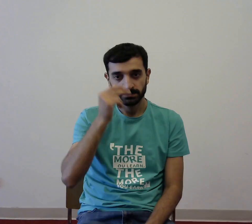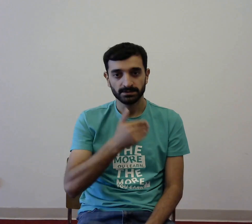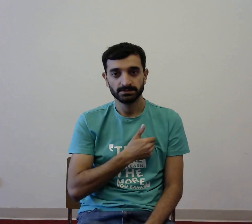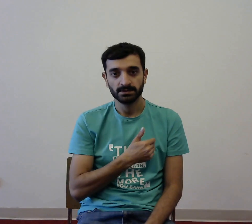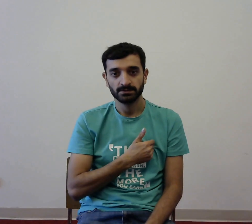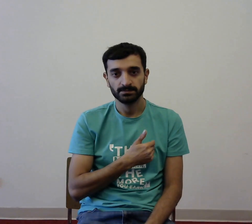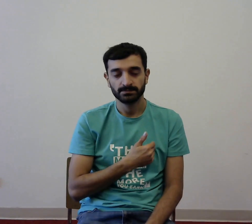istəmək